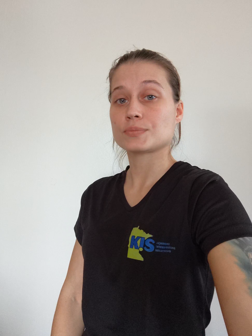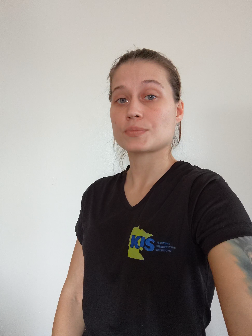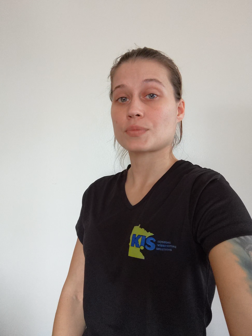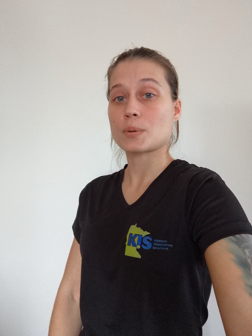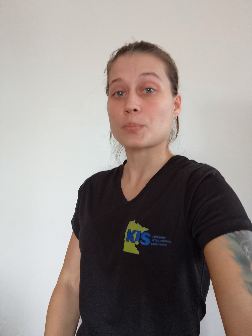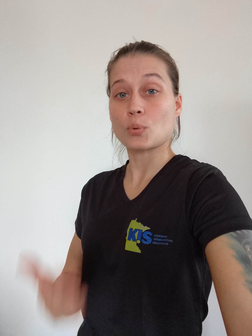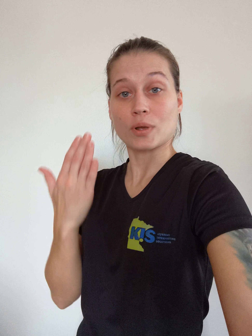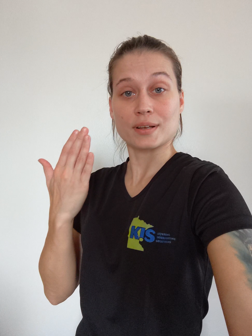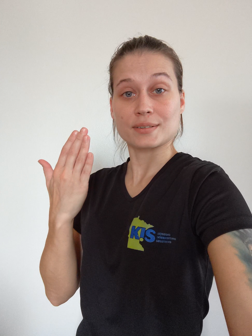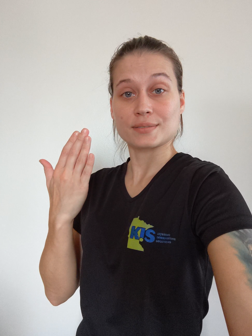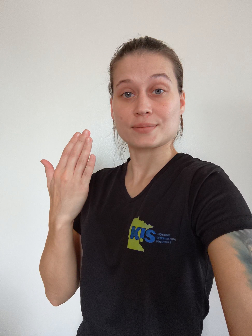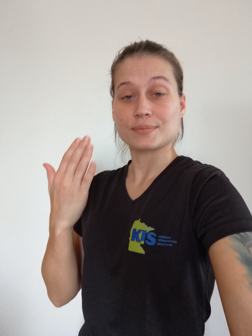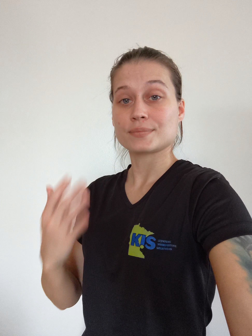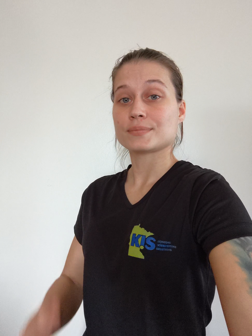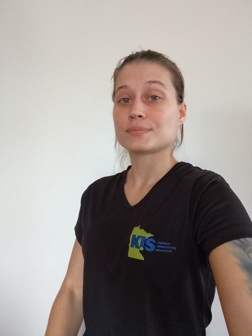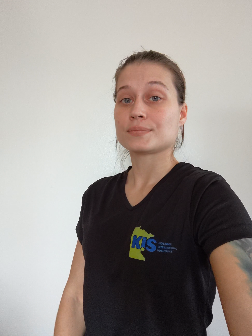morning